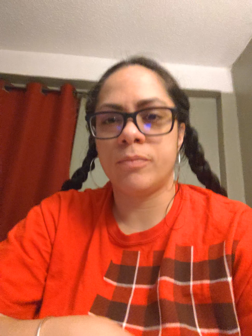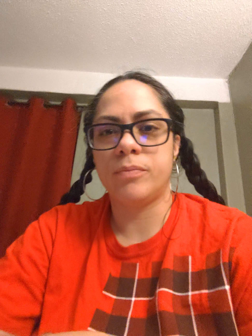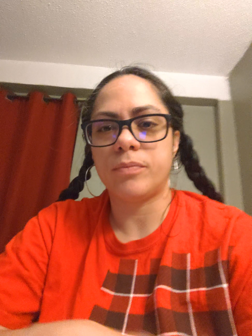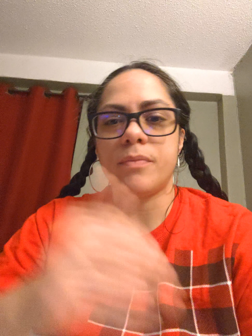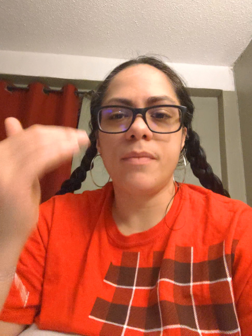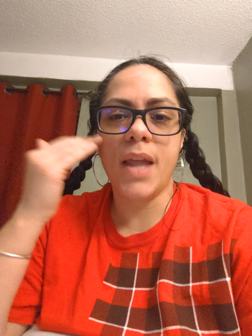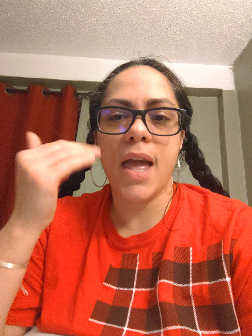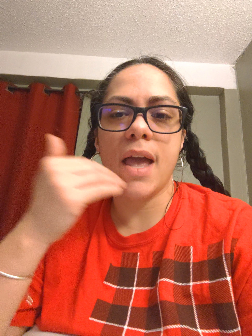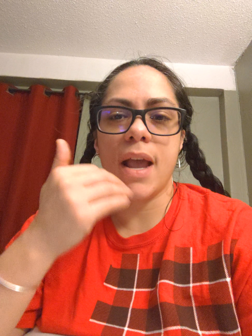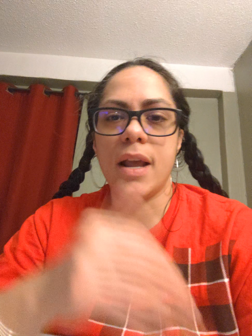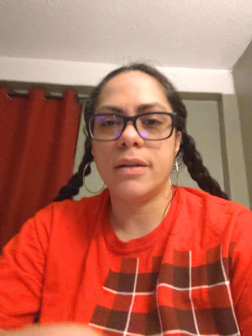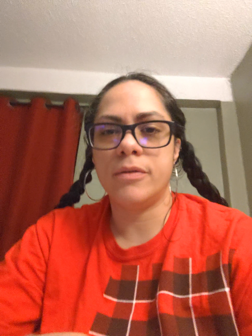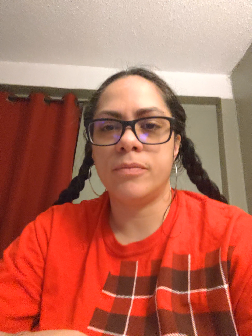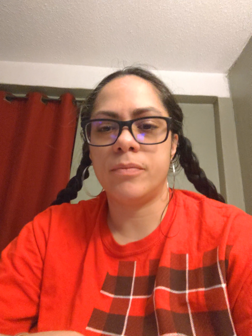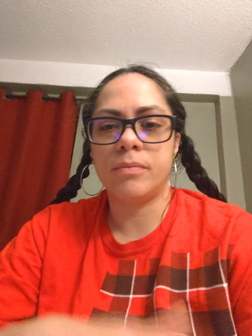head